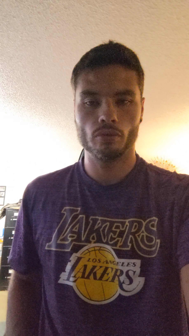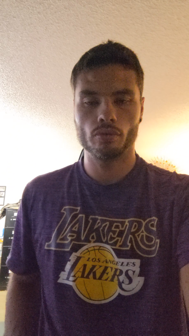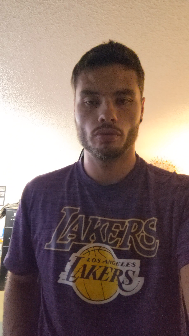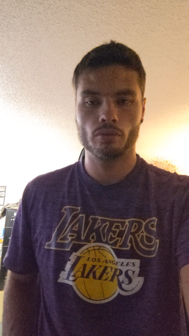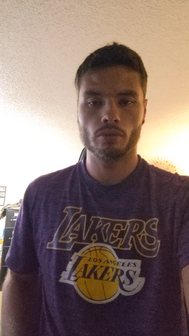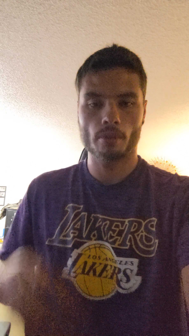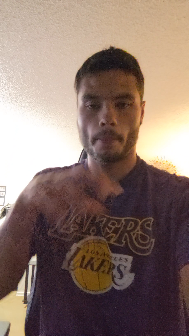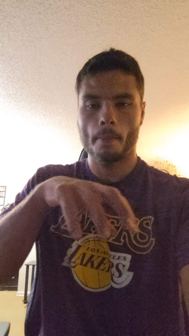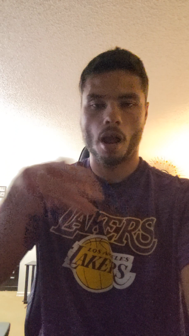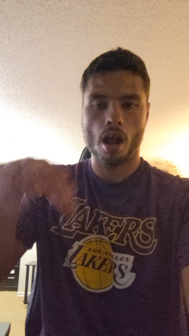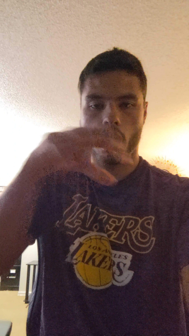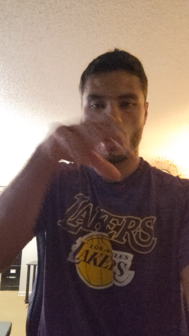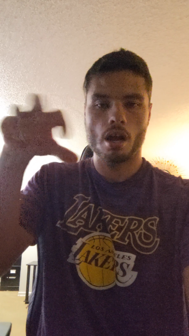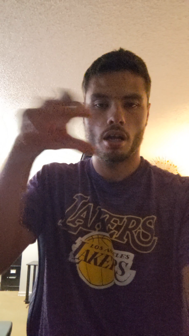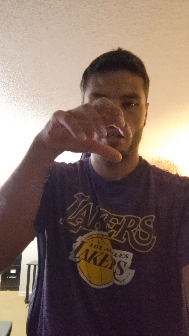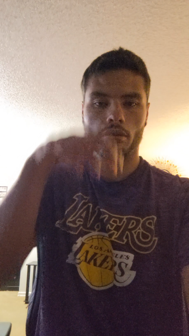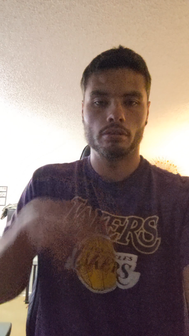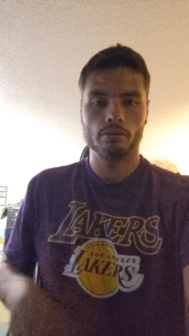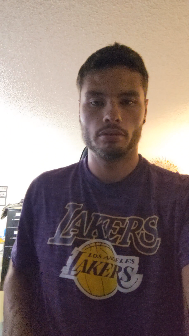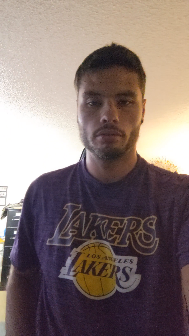block